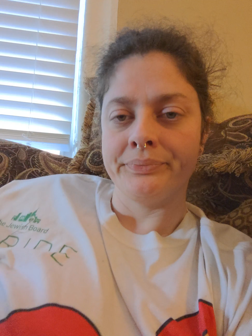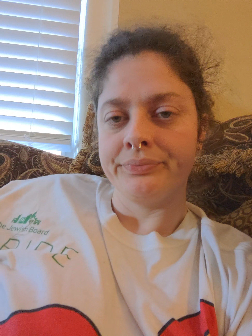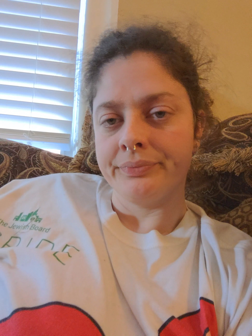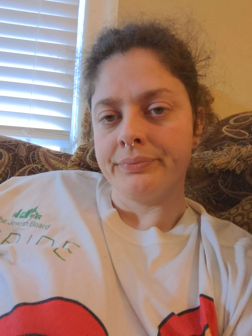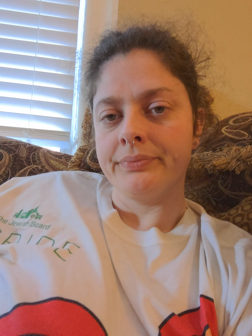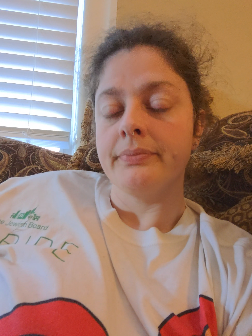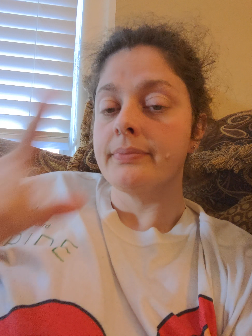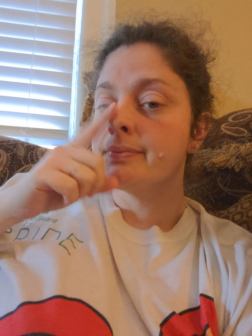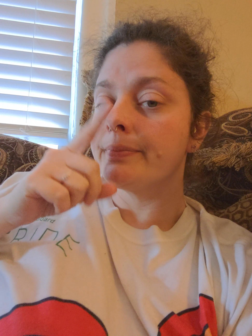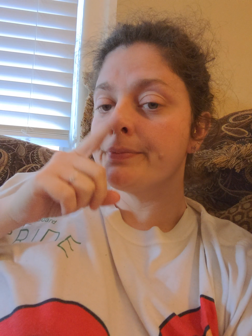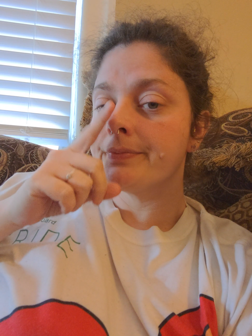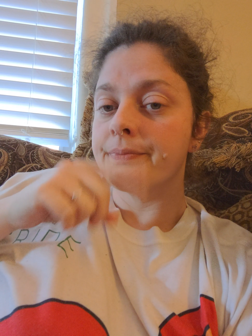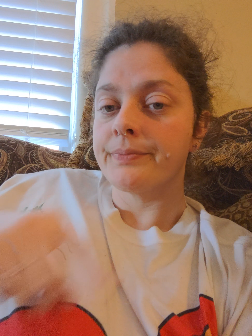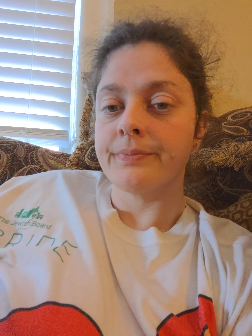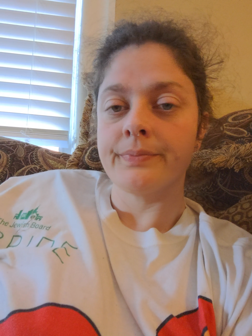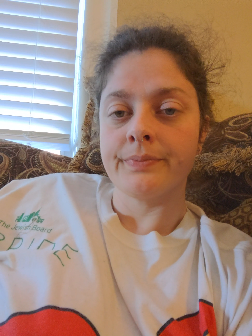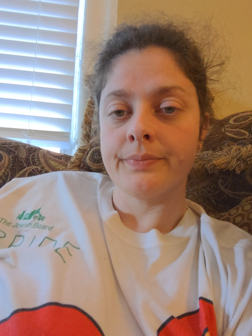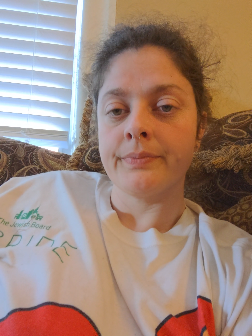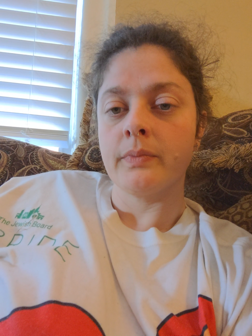mouse